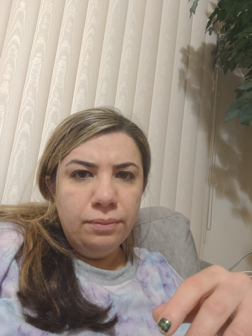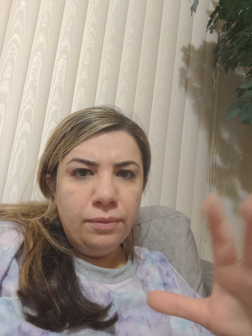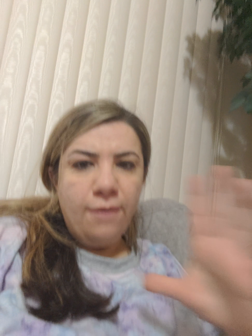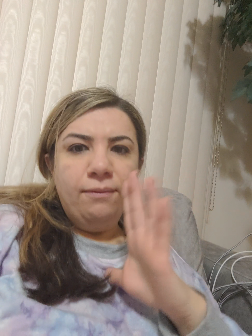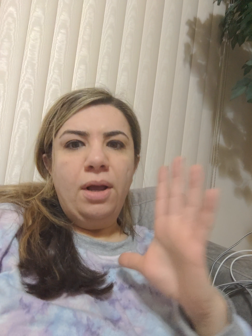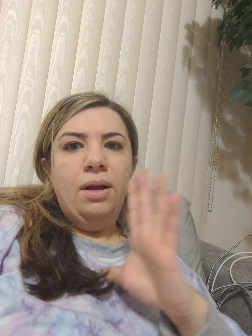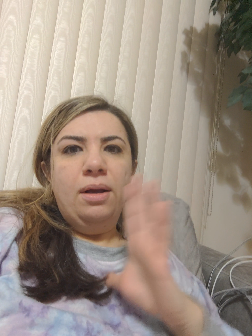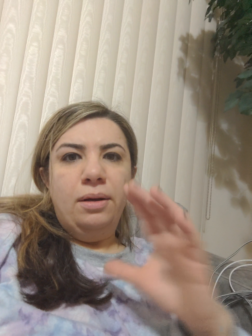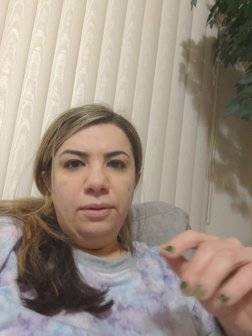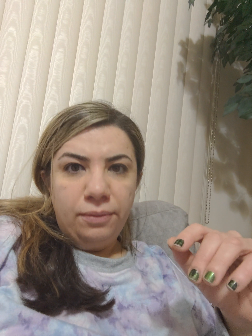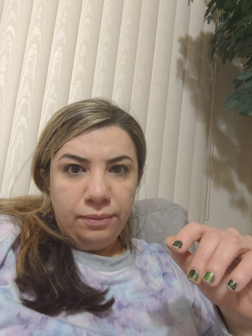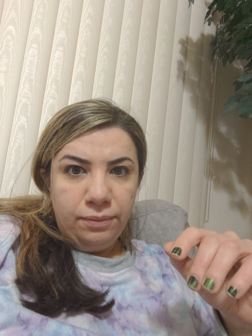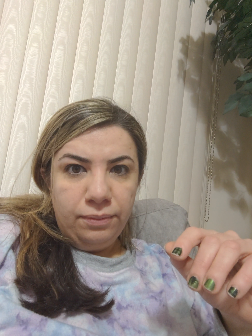fine